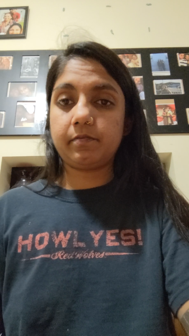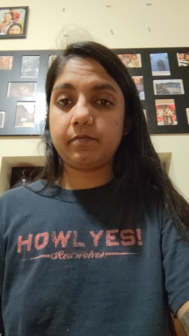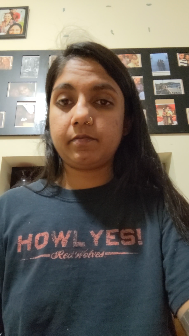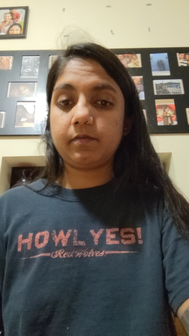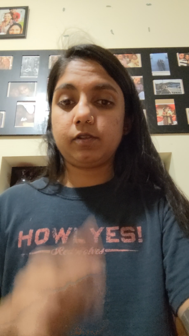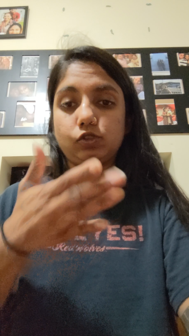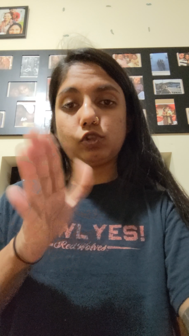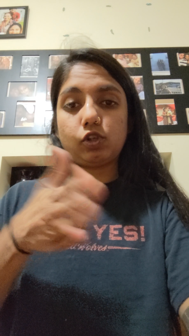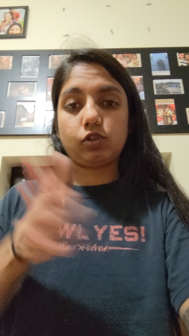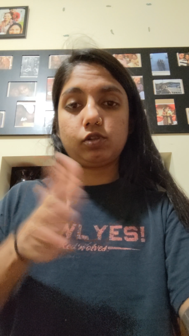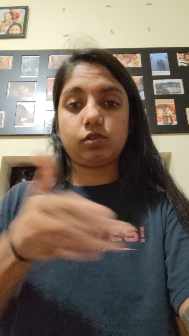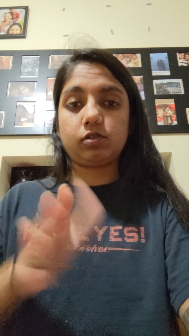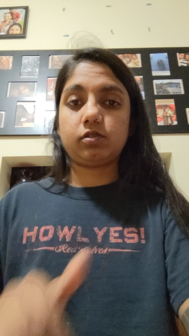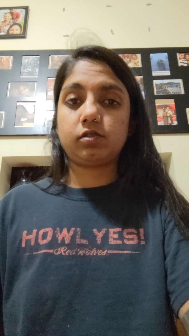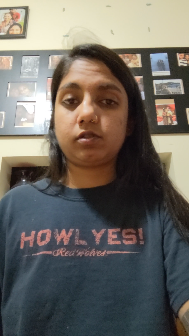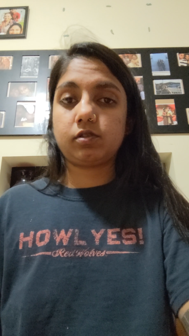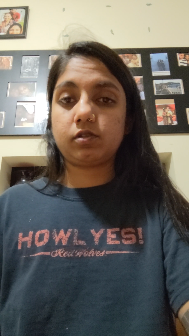share